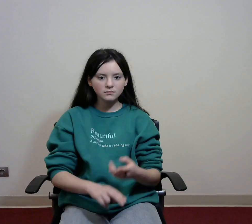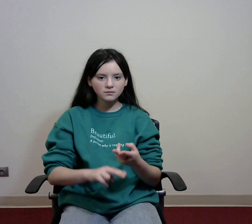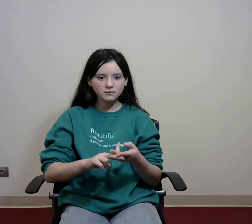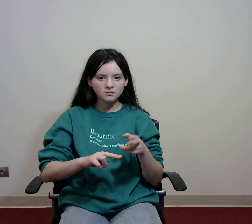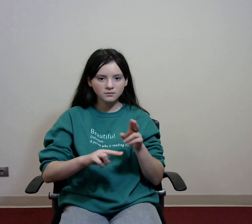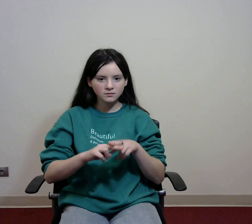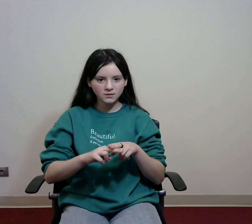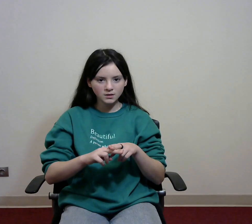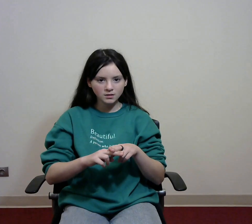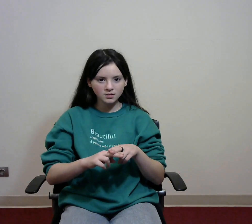bu